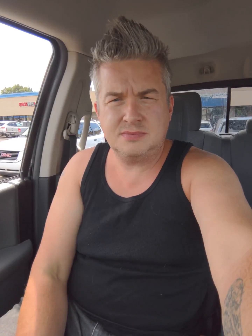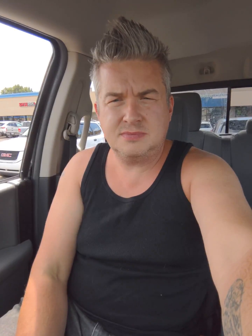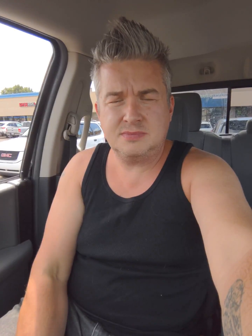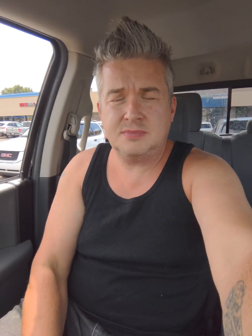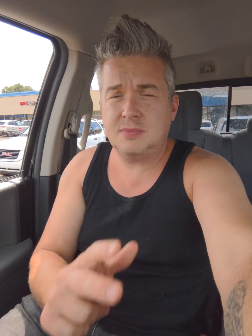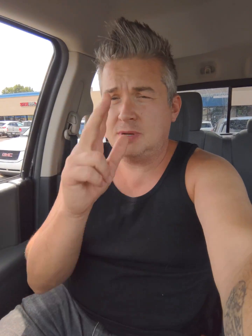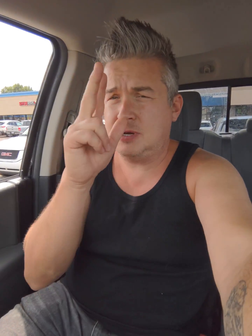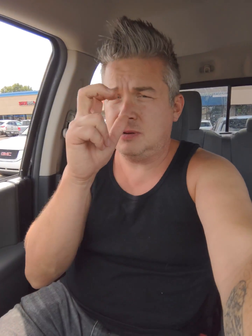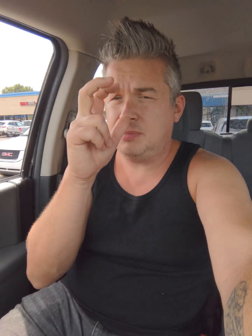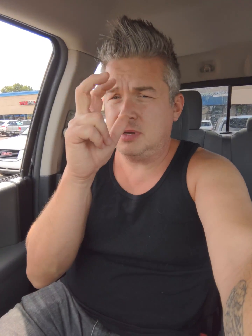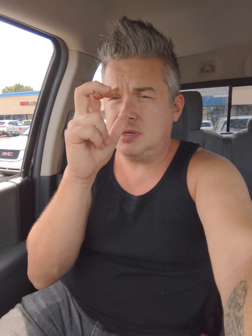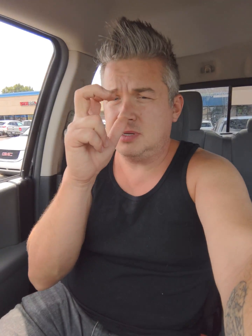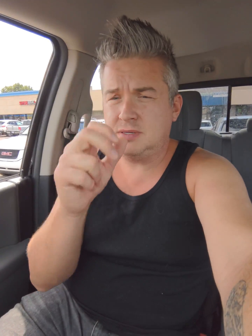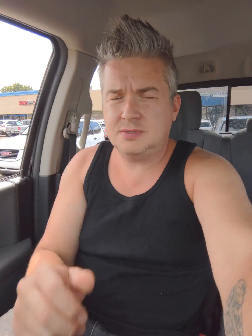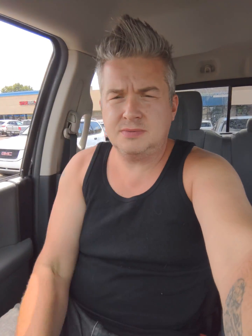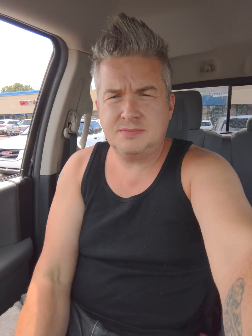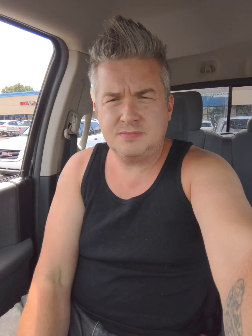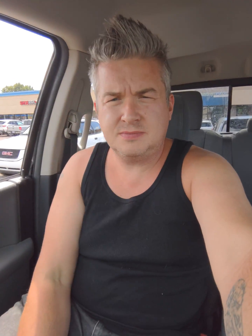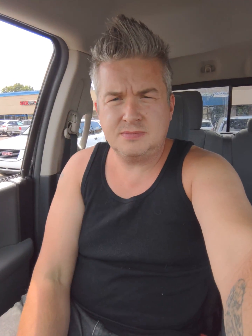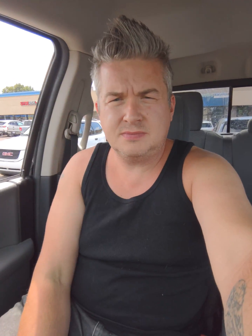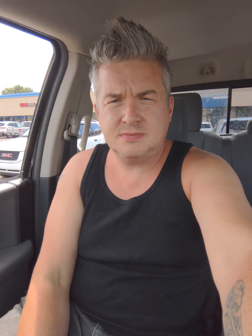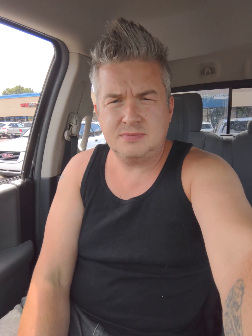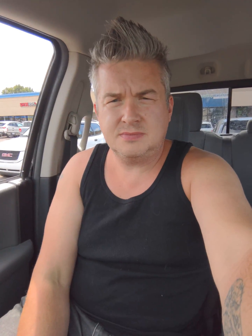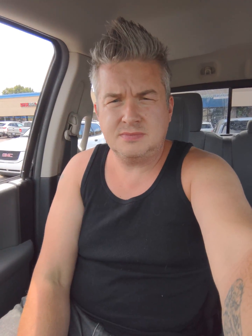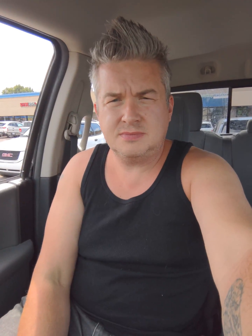ant